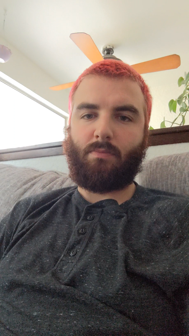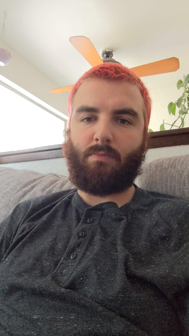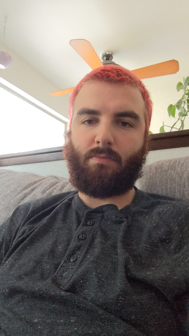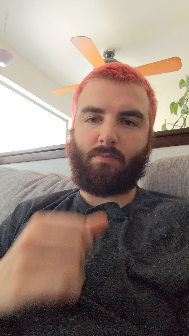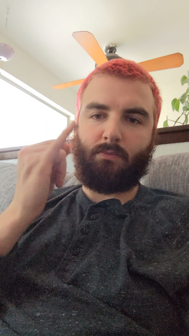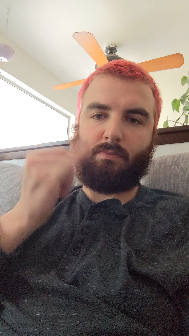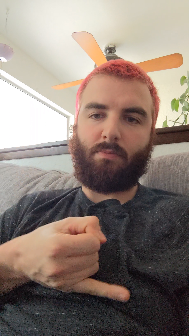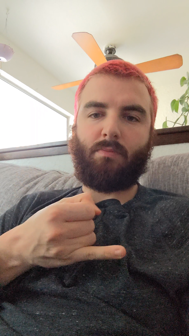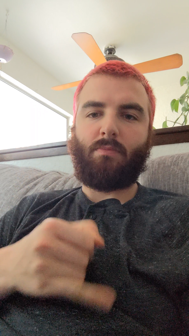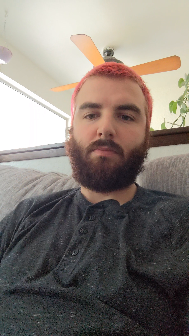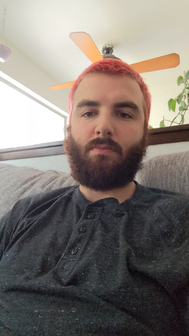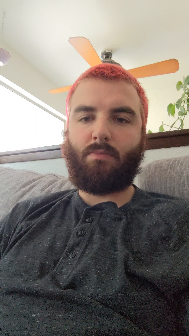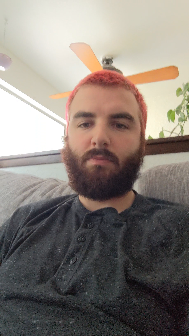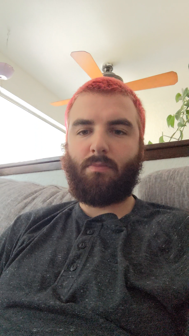last